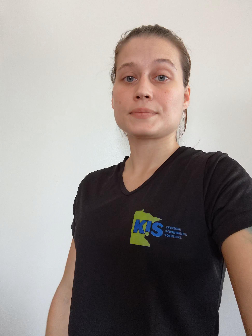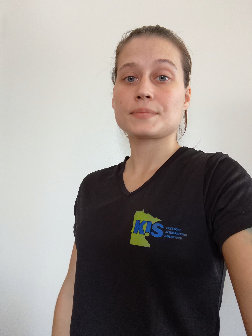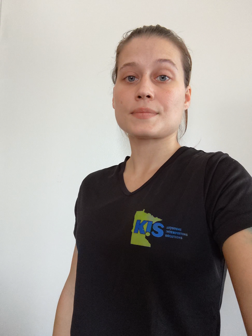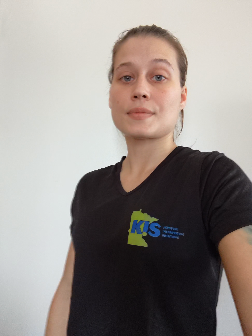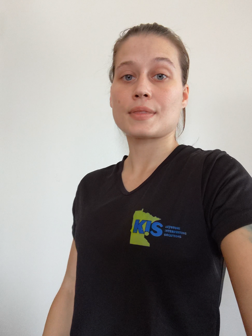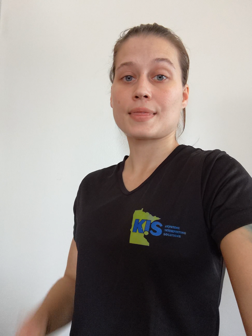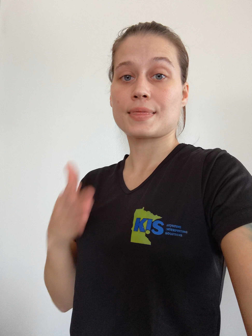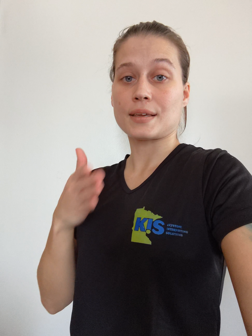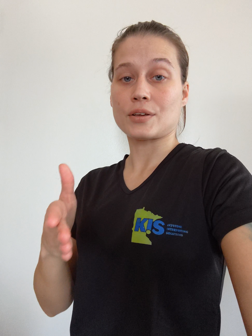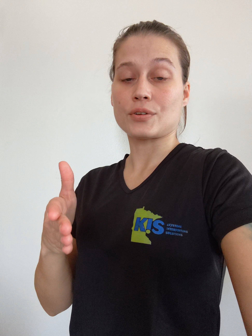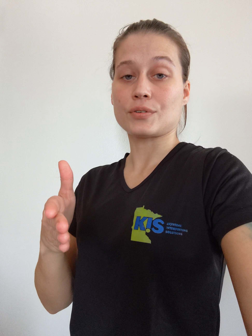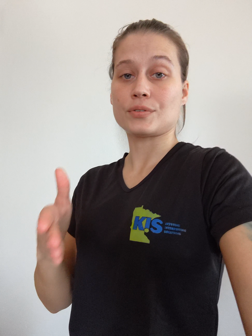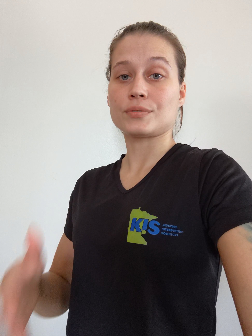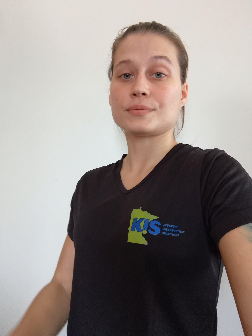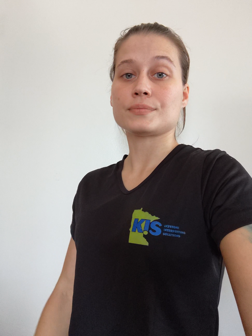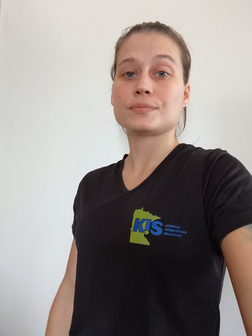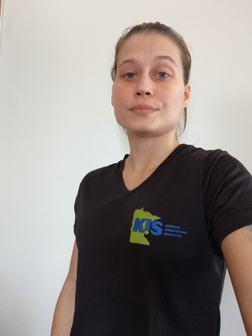there